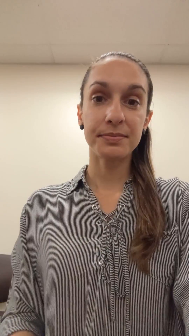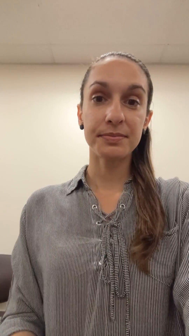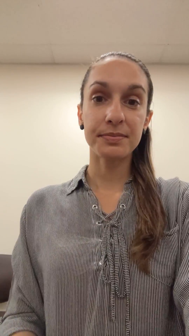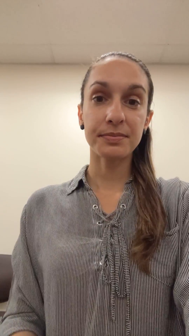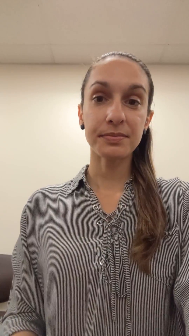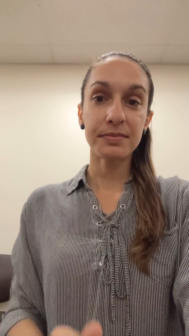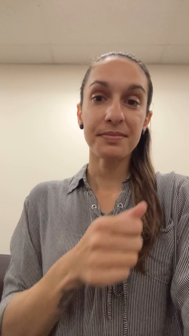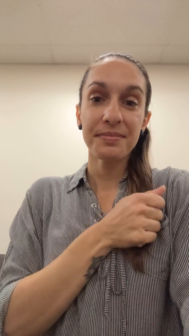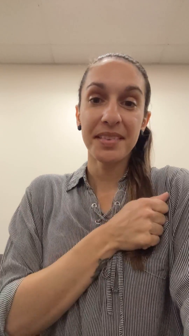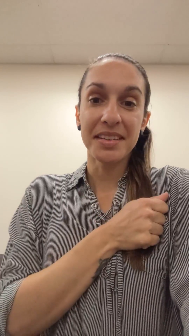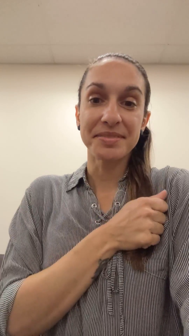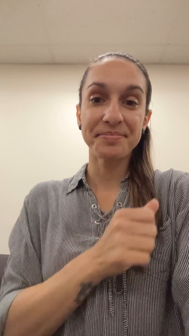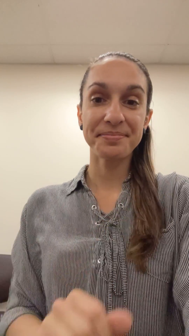hug